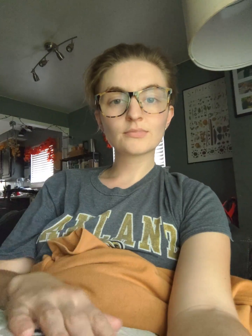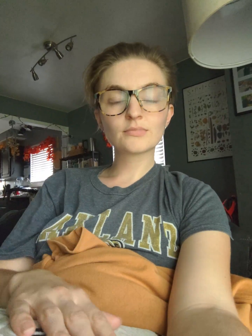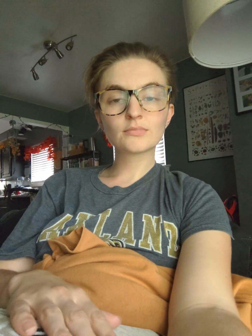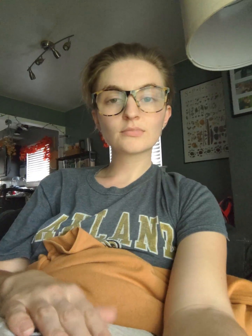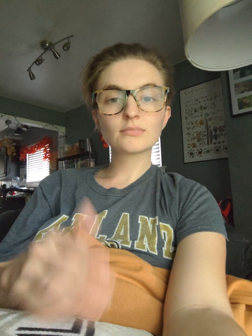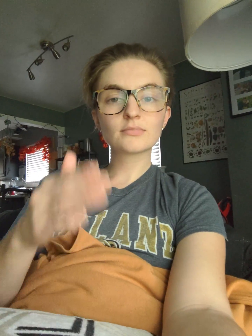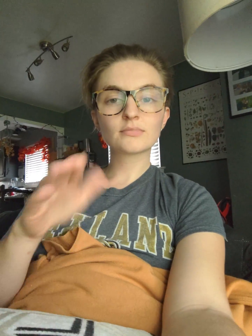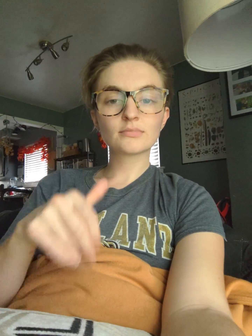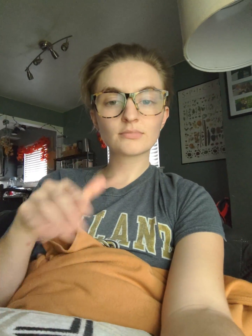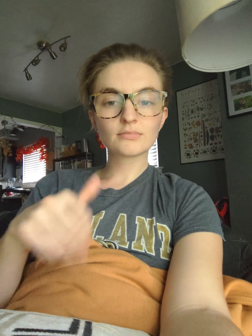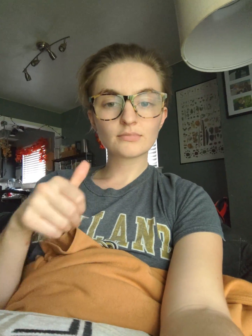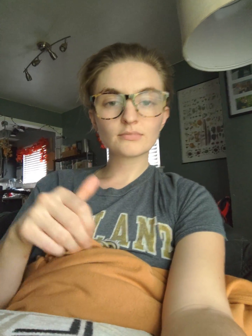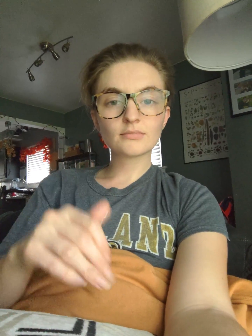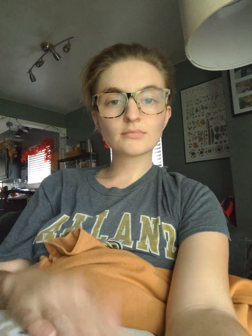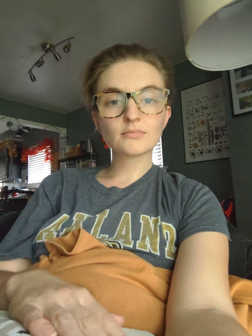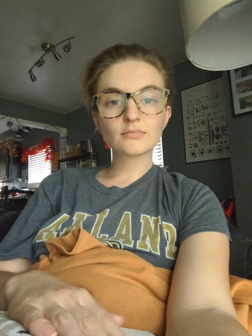pants